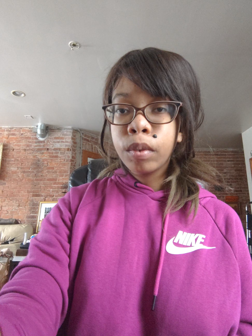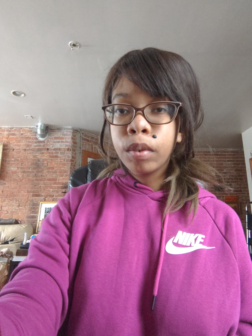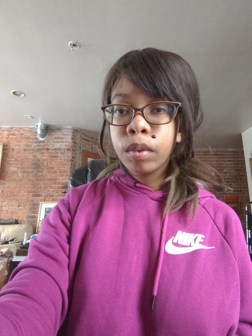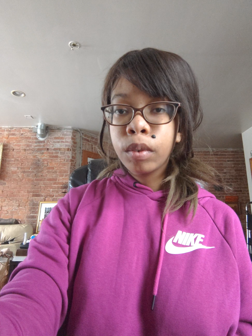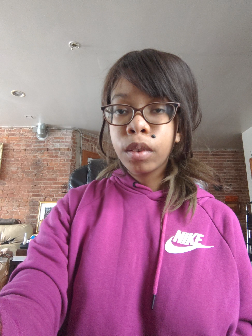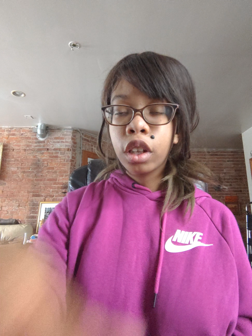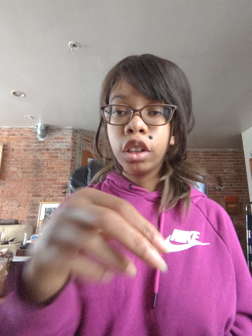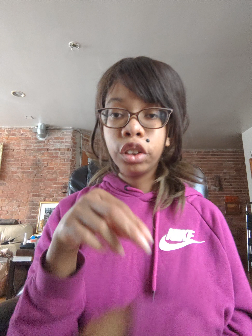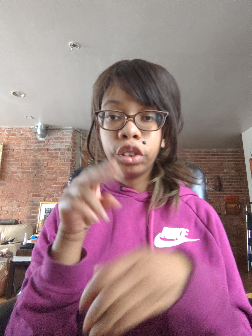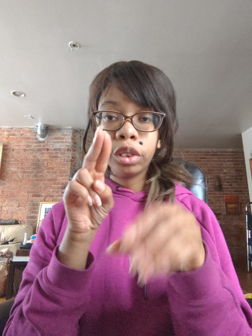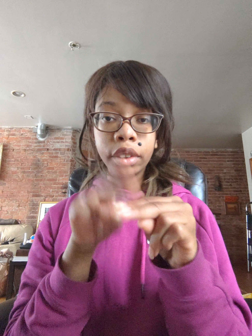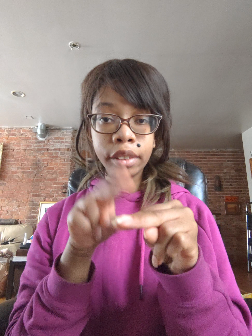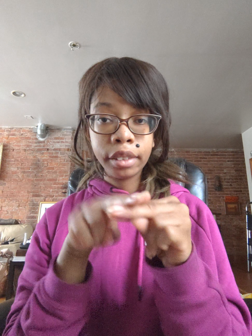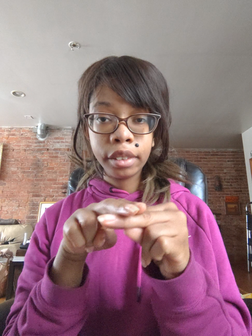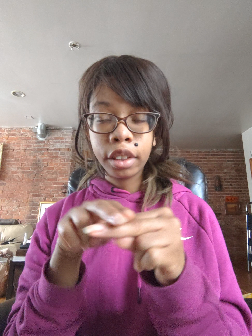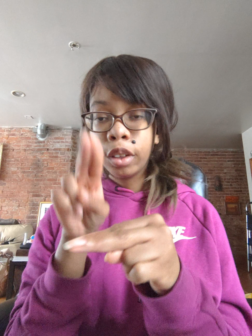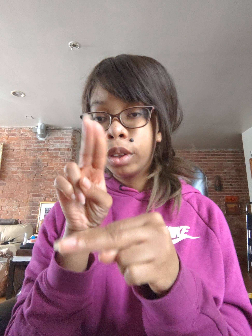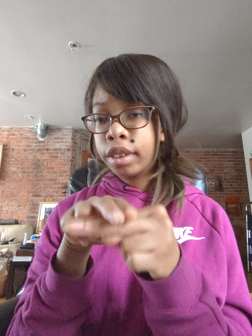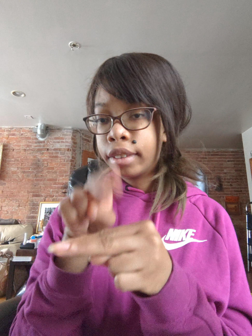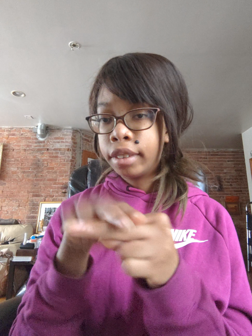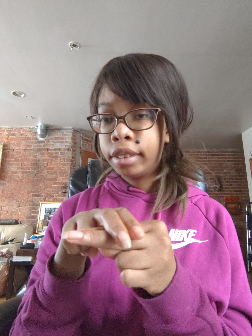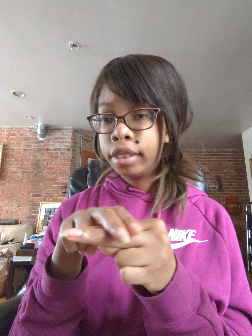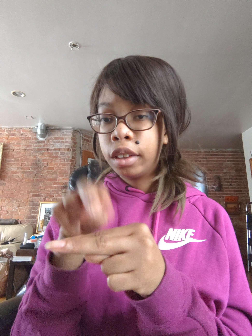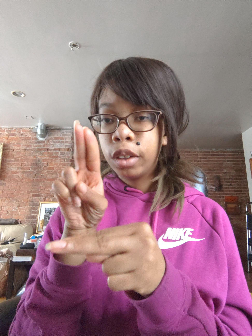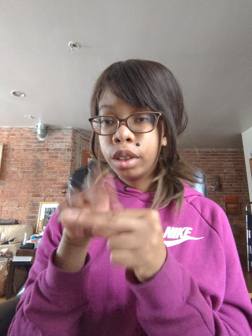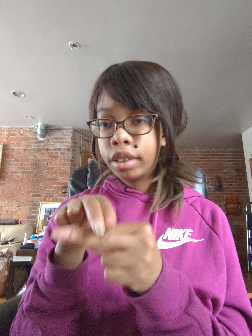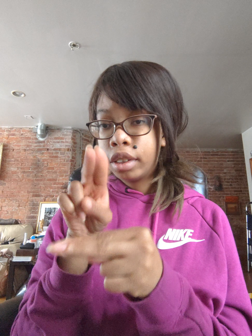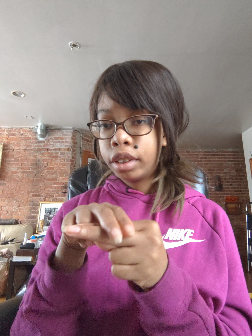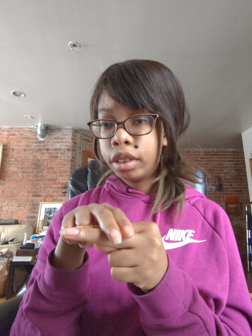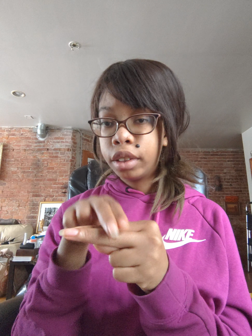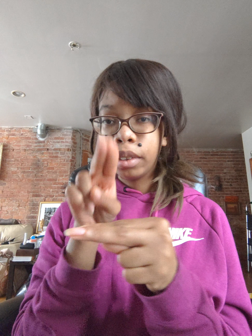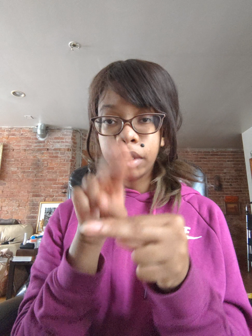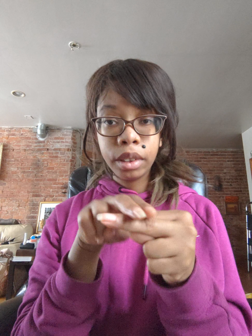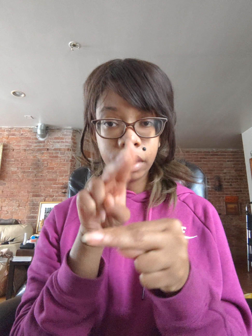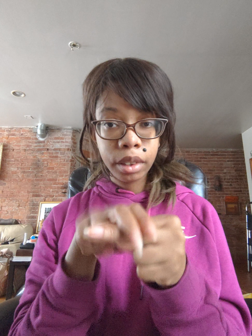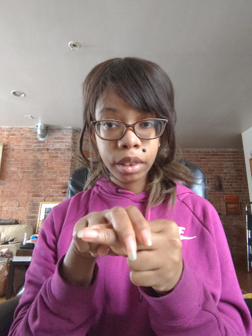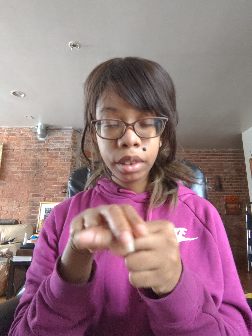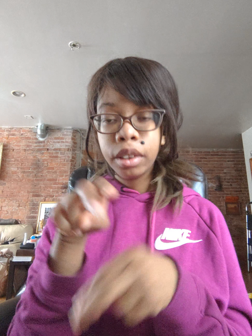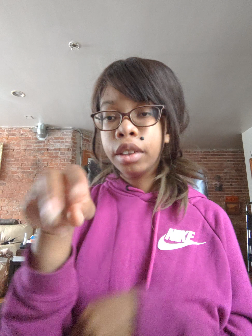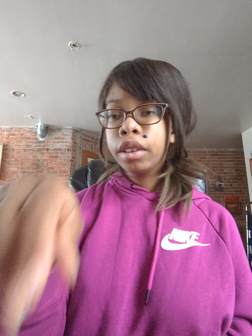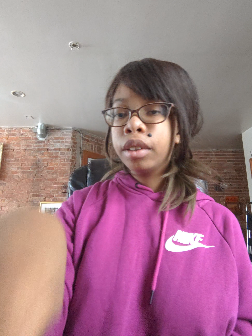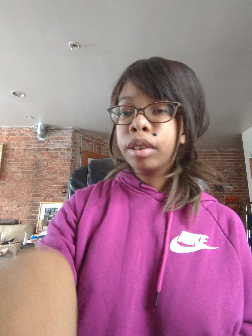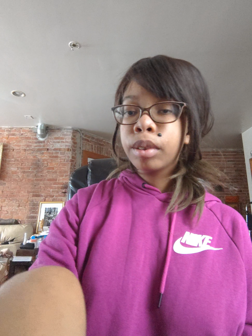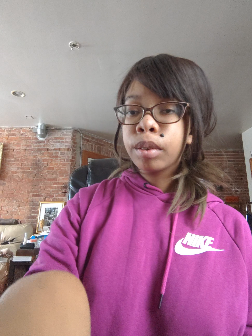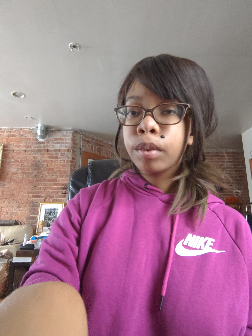chair